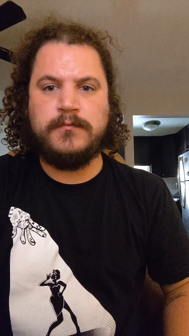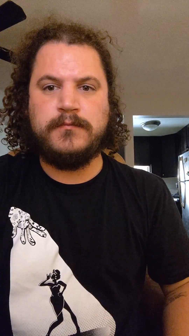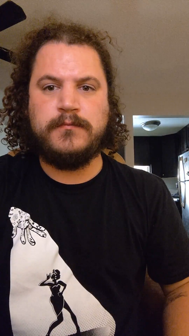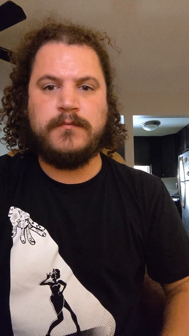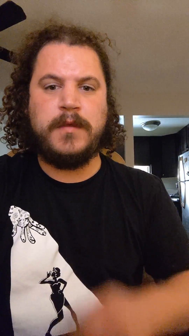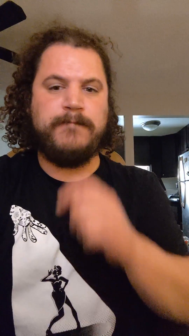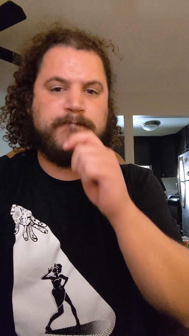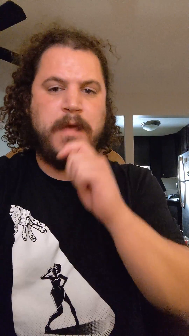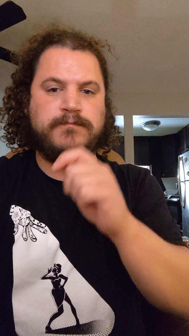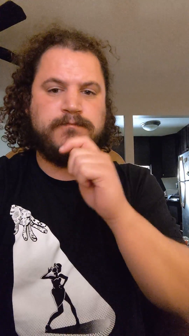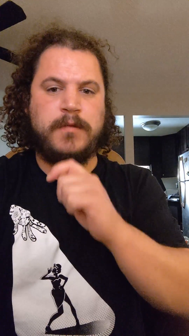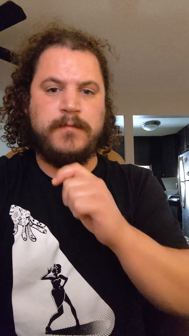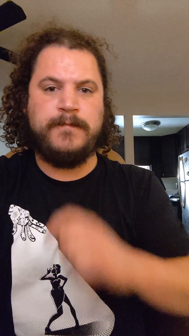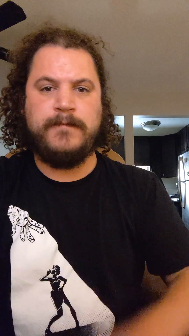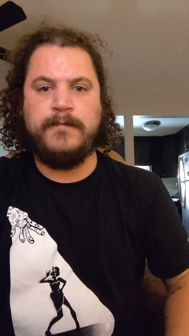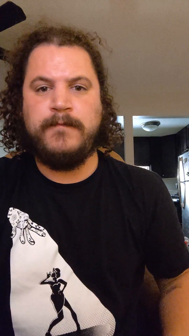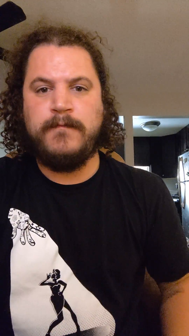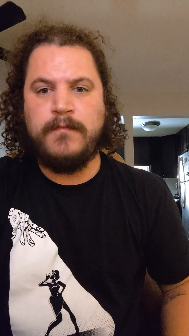popsicle